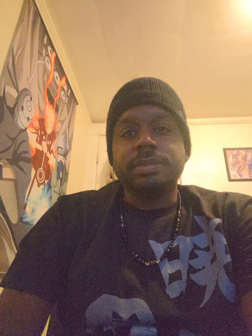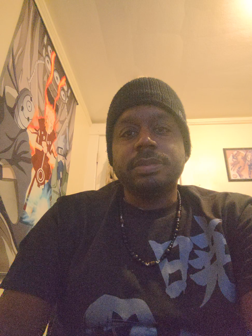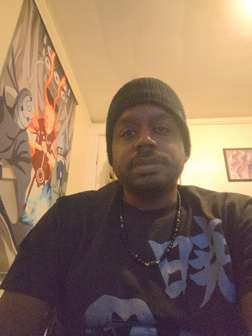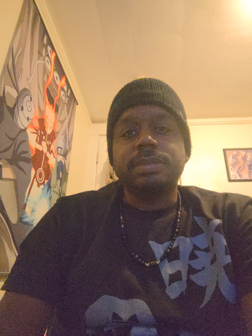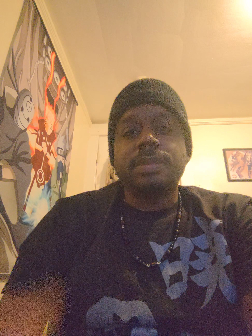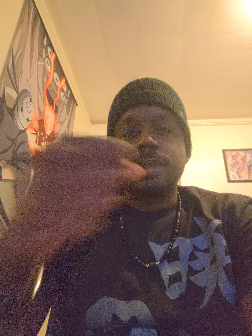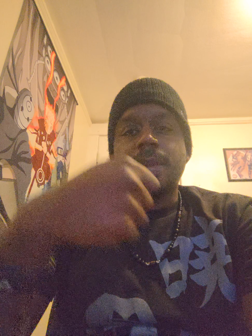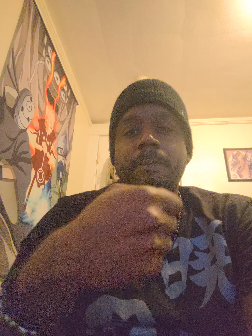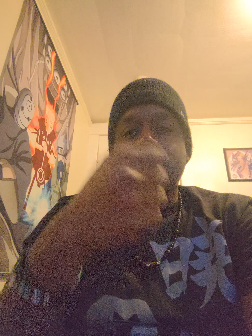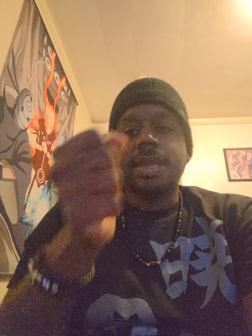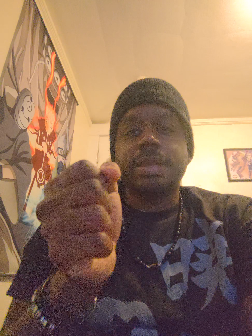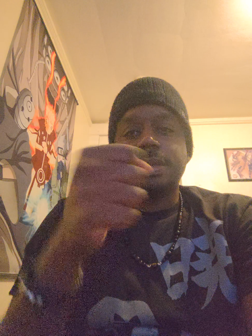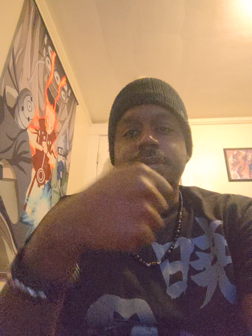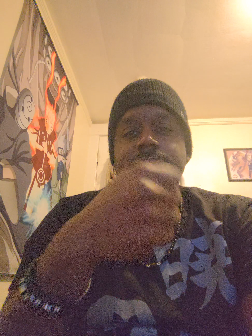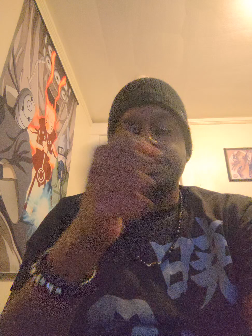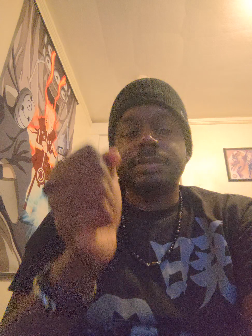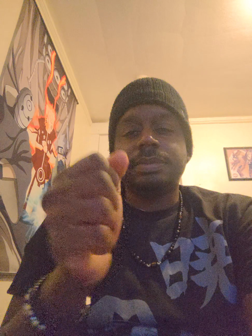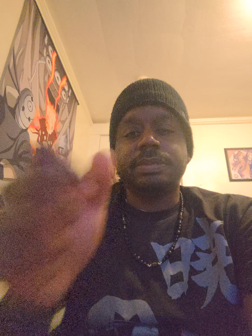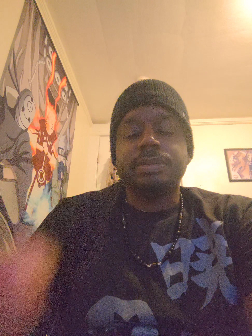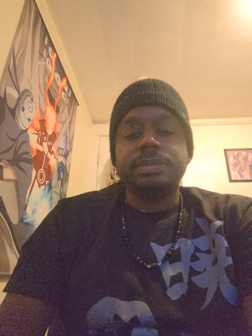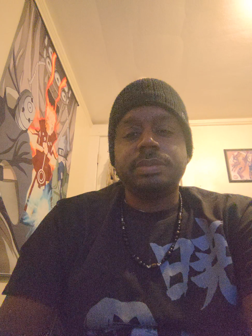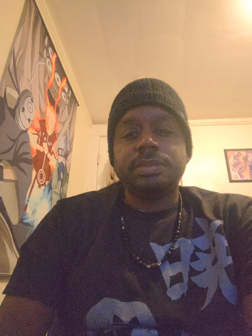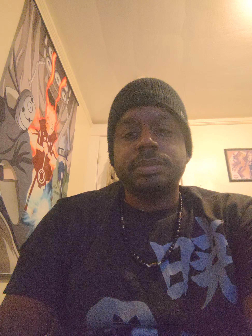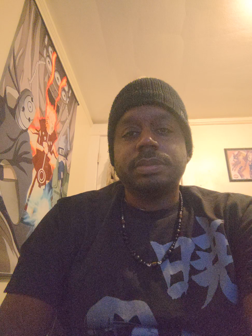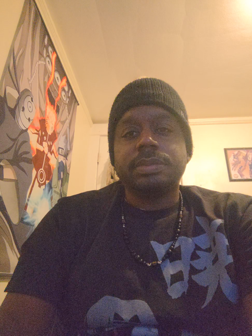make